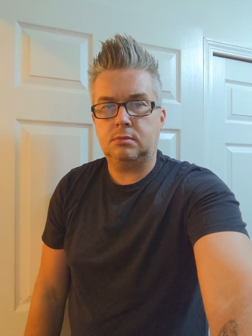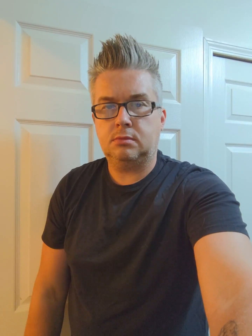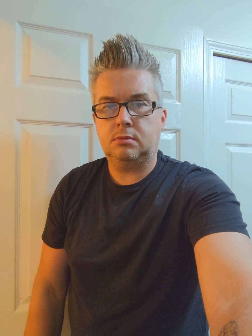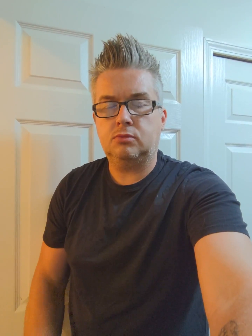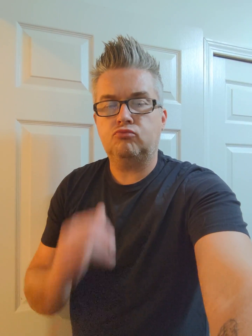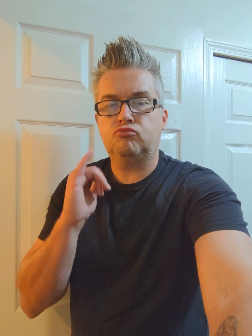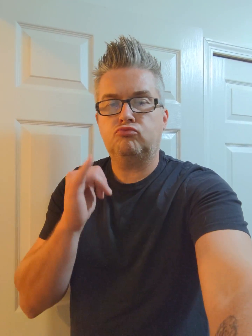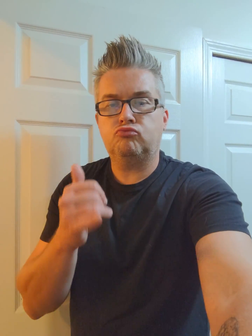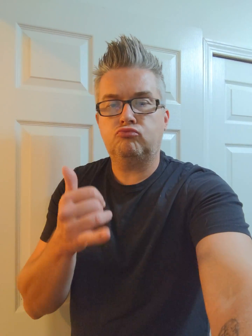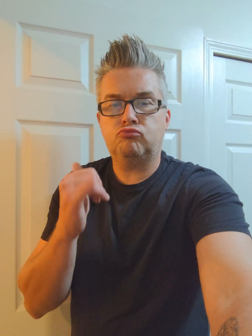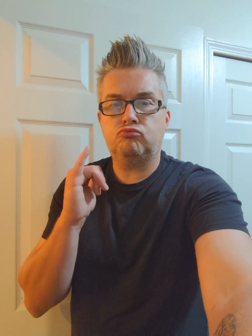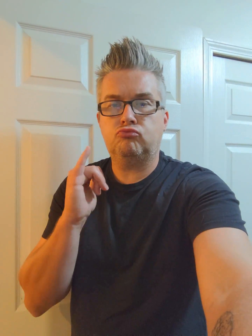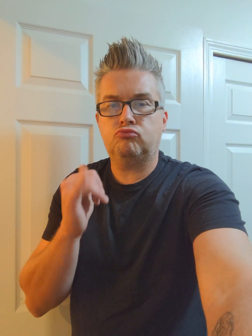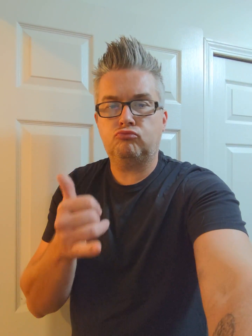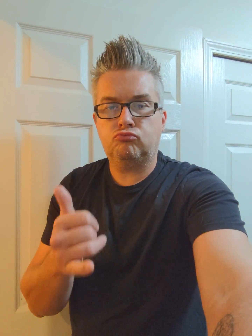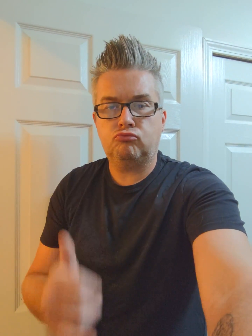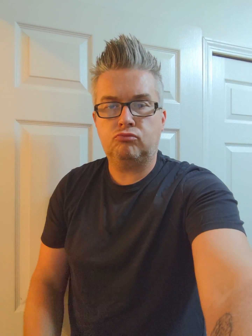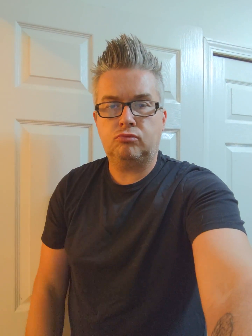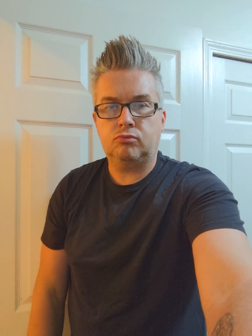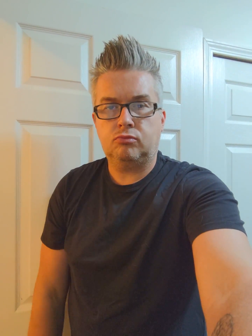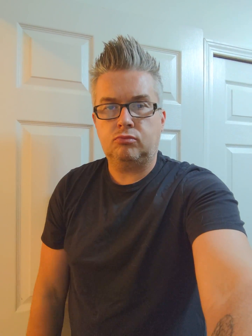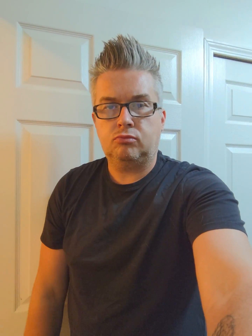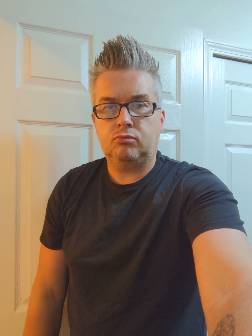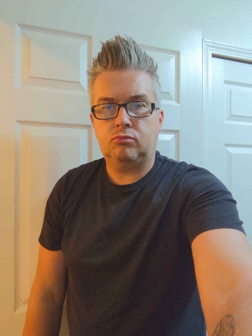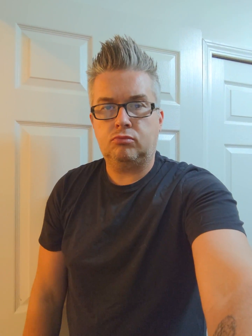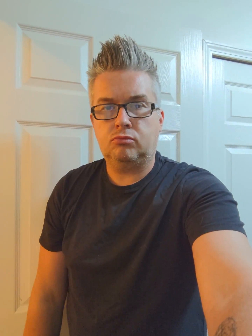rocking chair